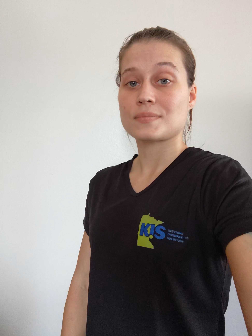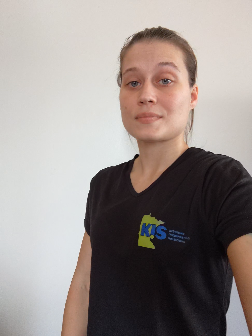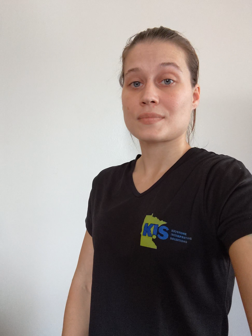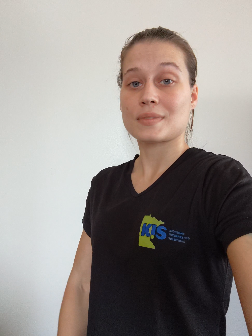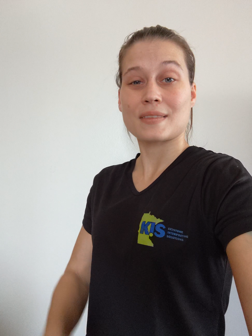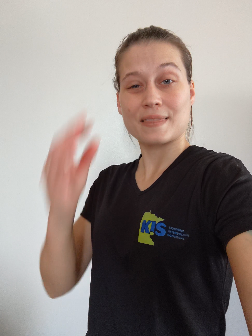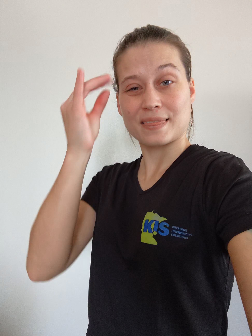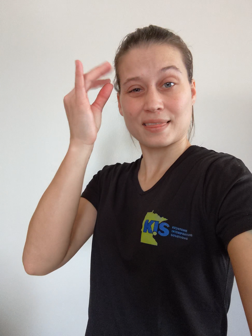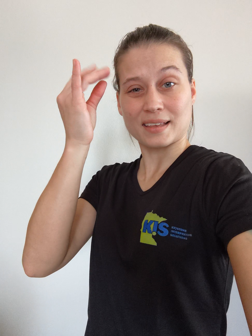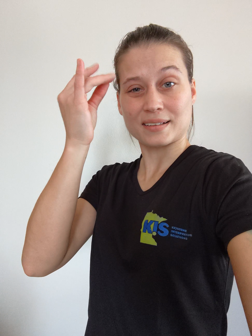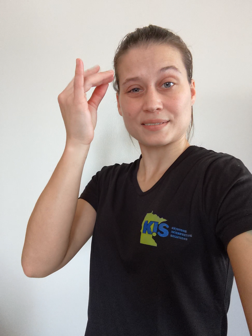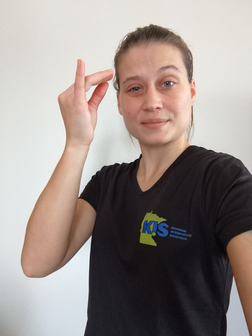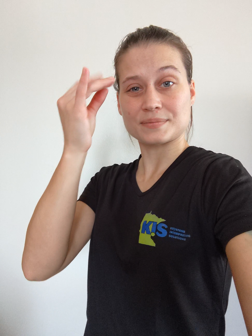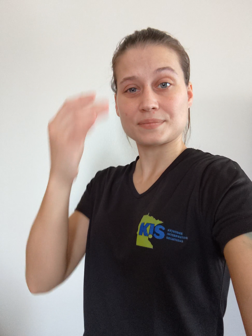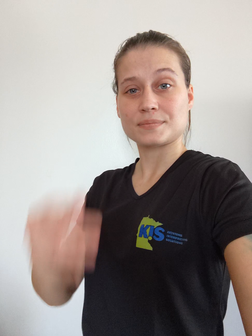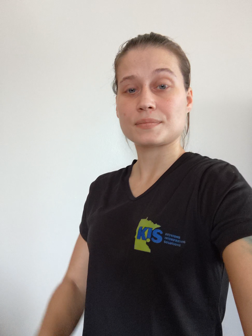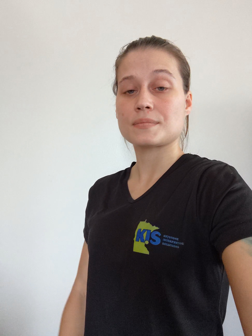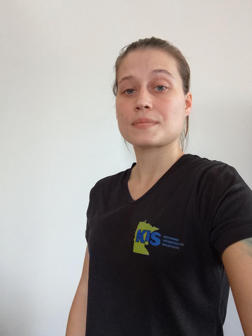think